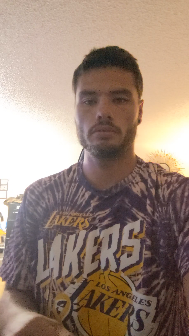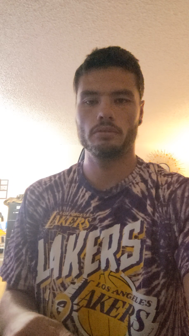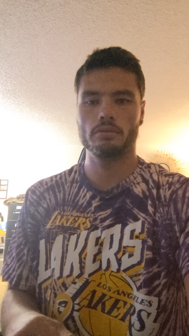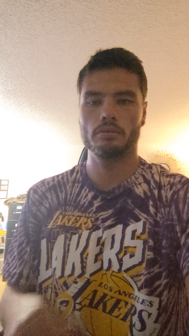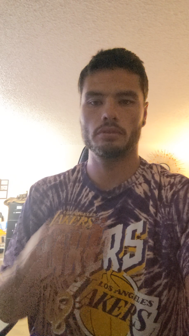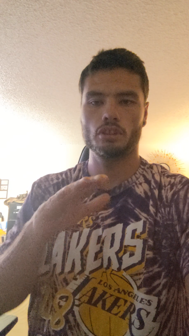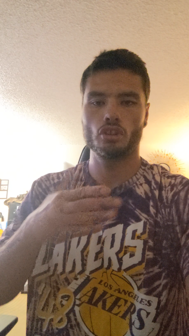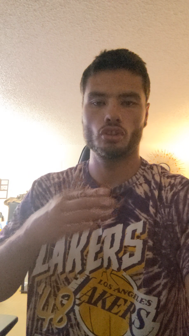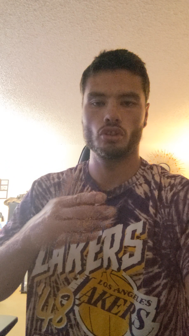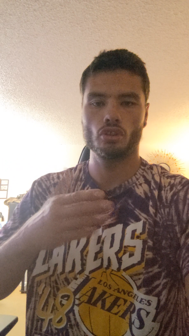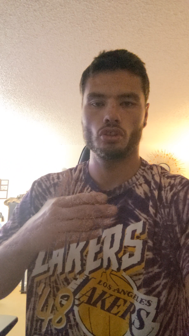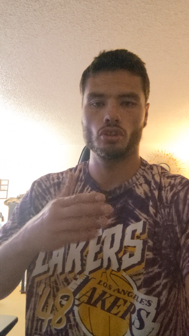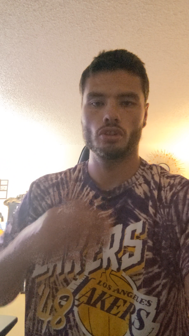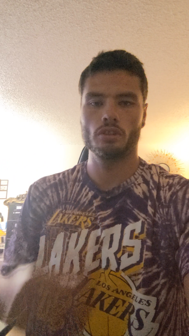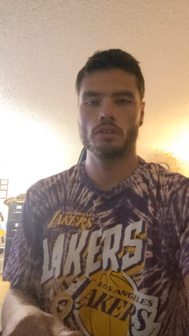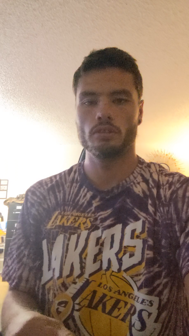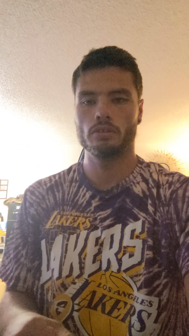cook